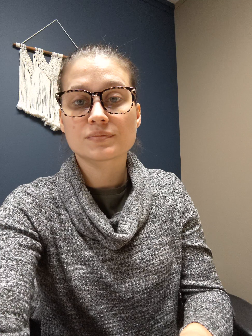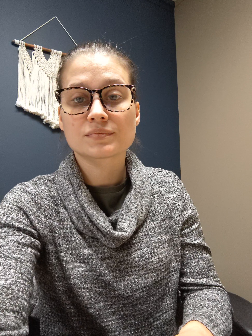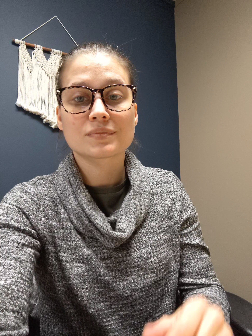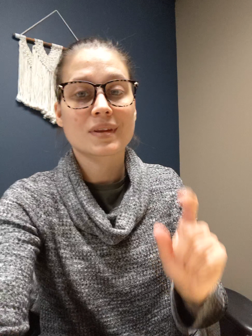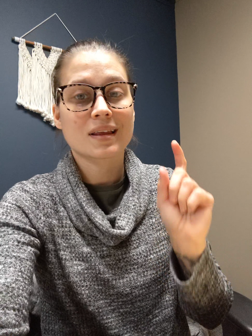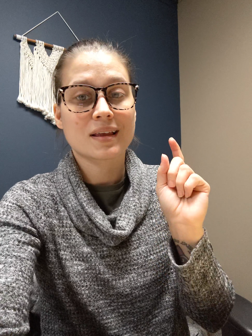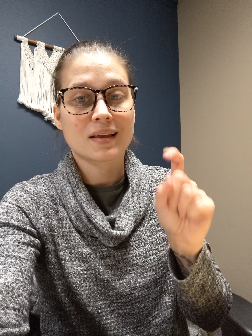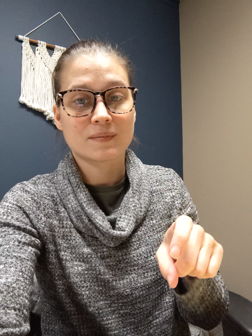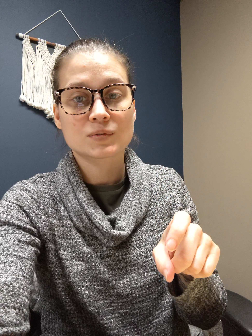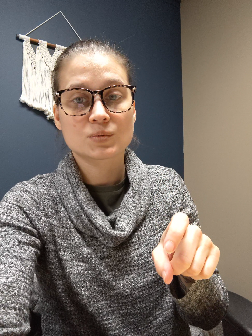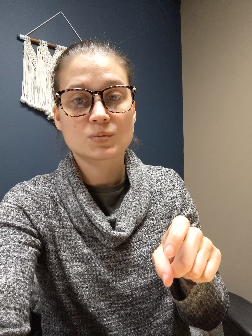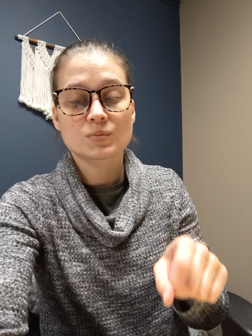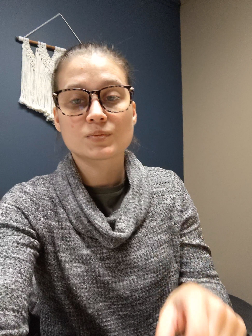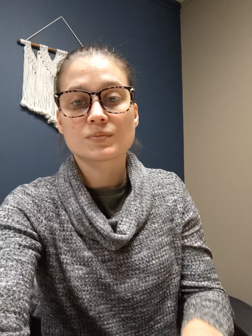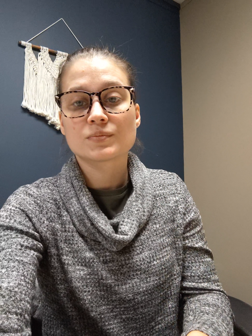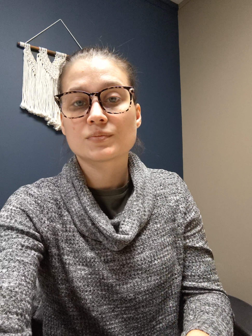have to